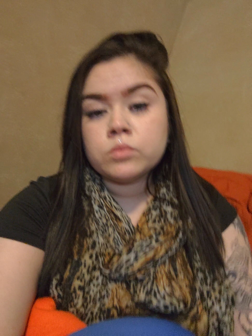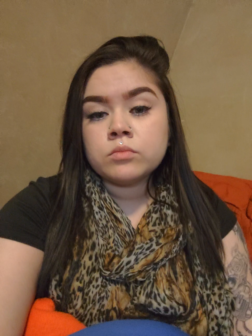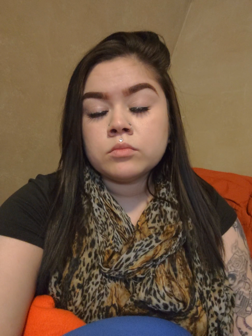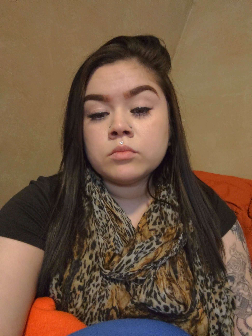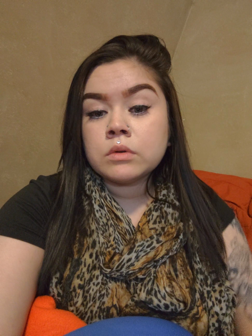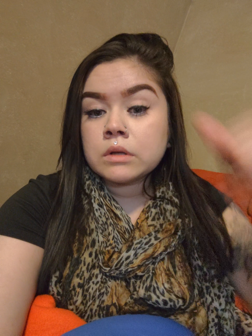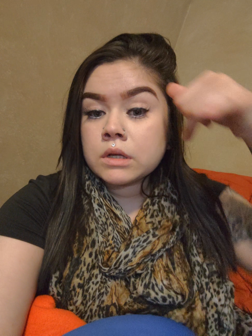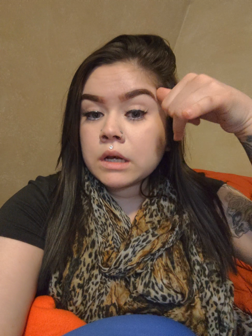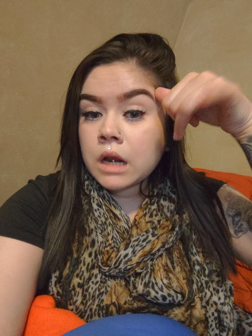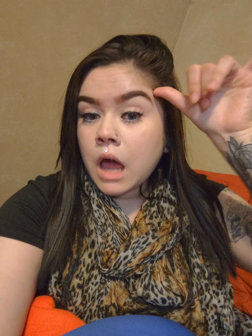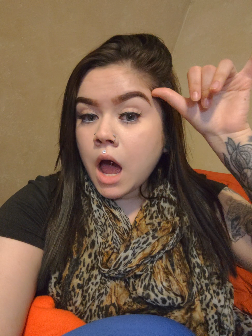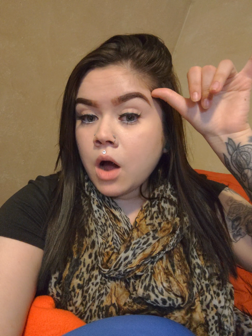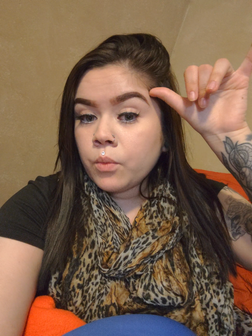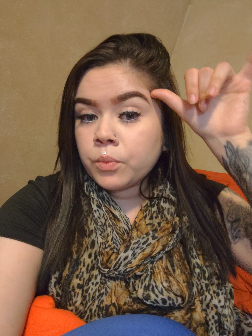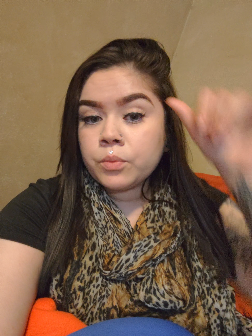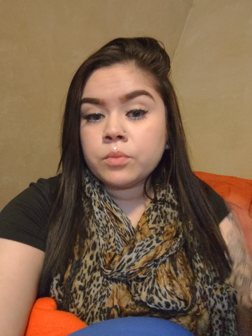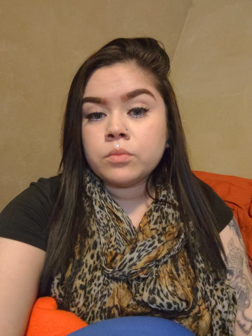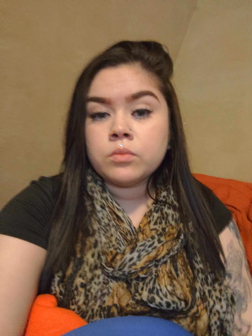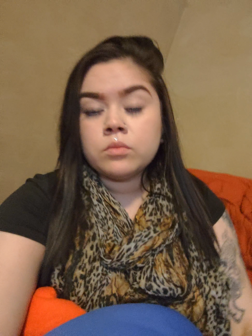cow